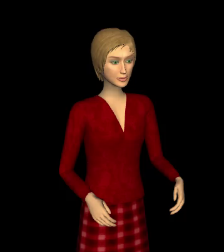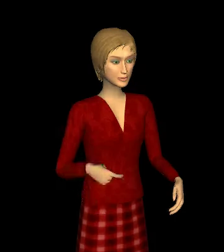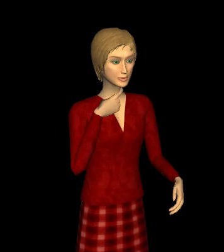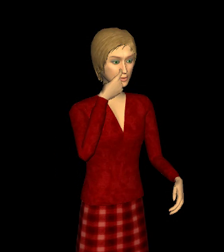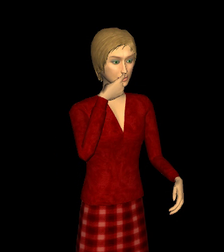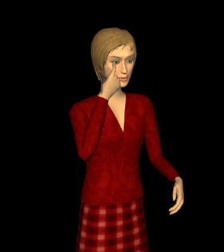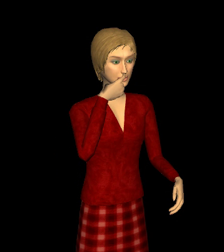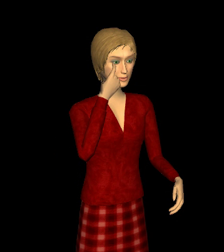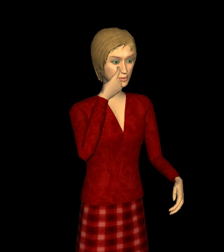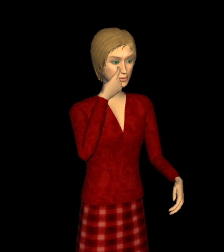يراقب